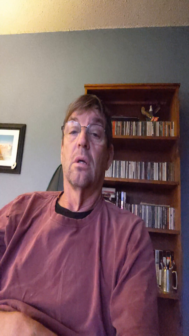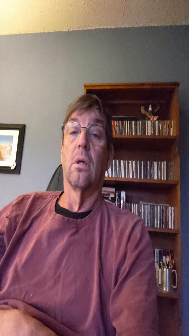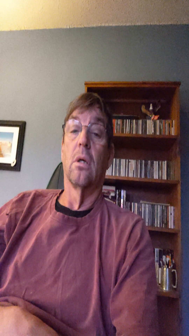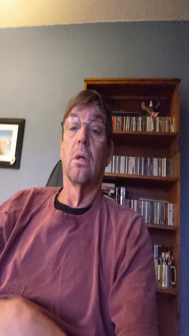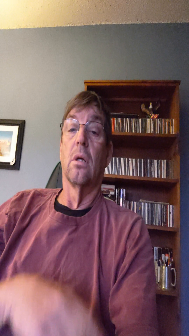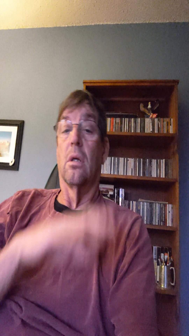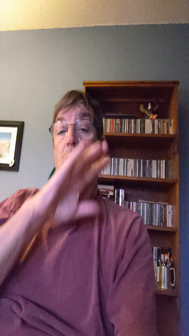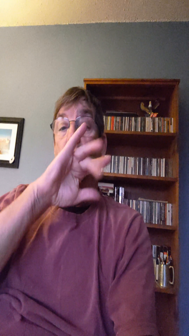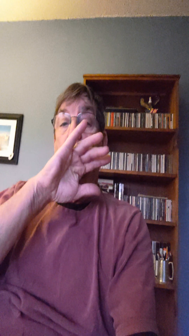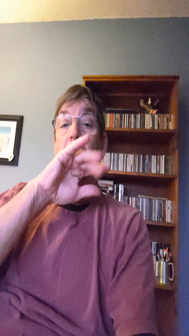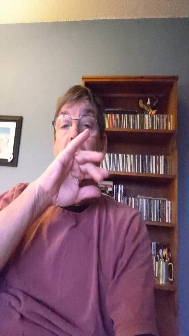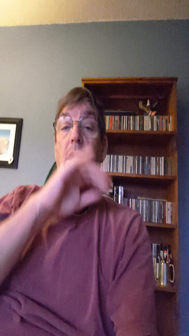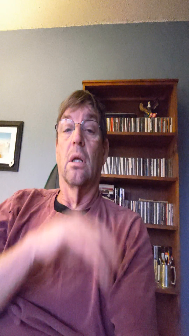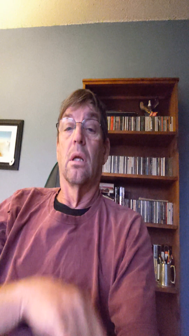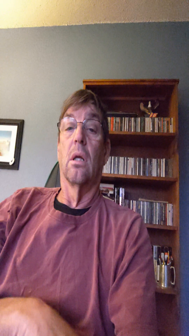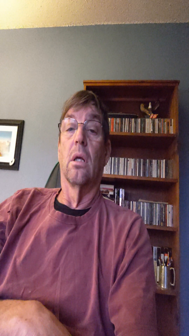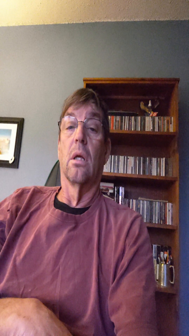dirty